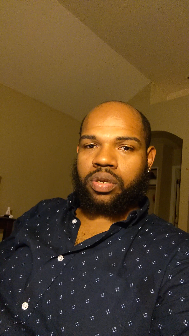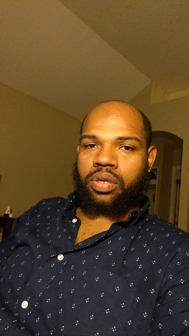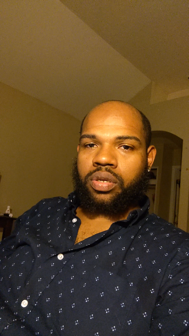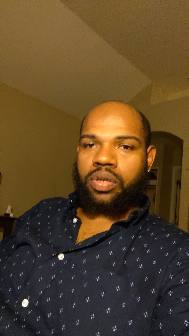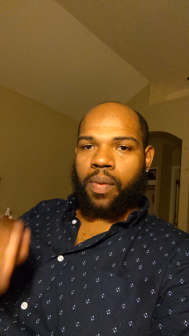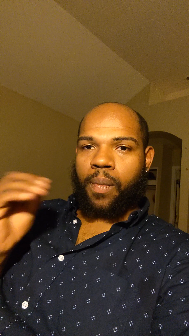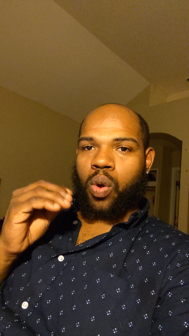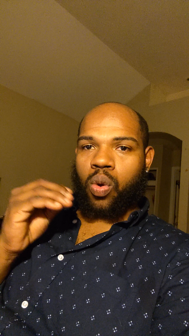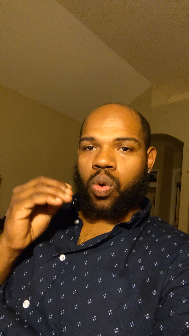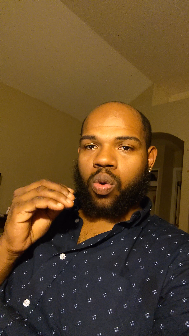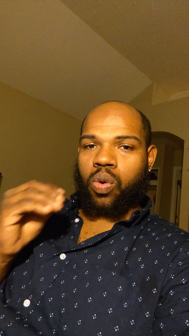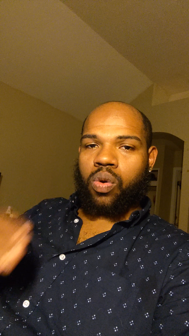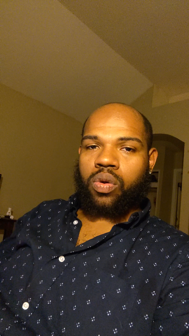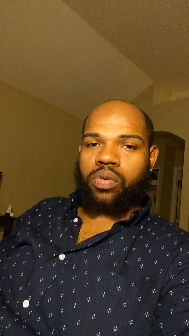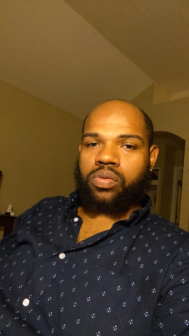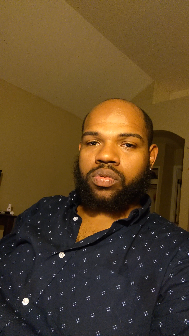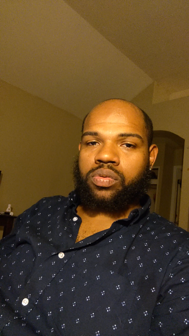more